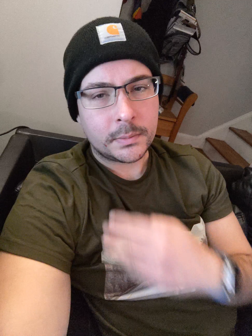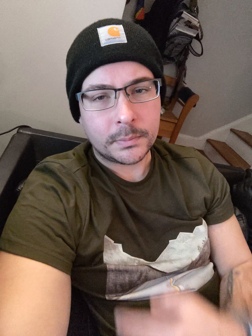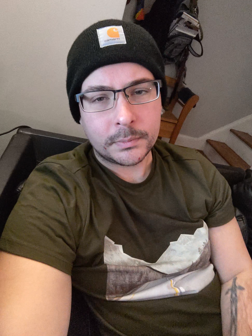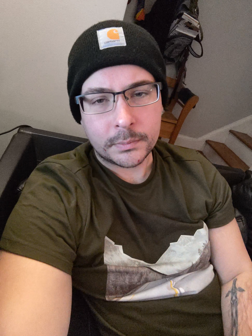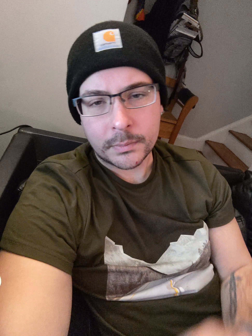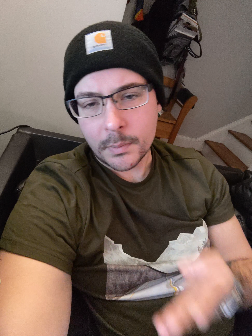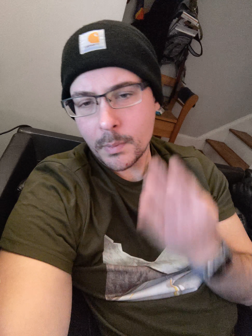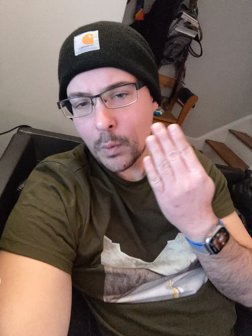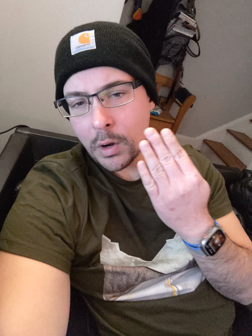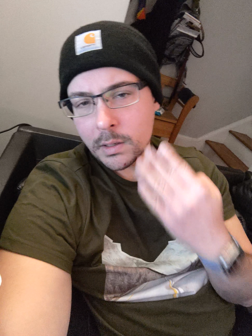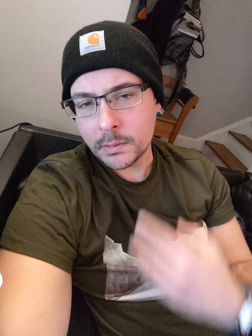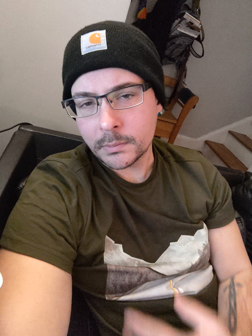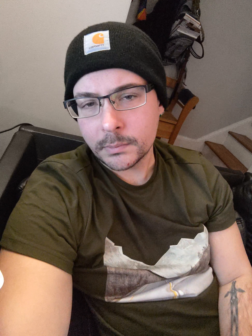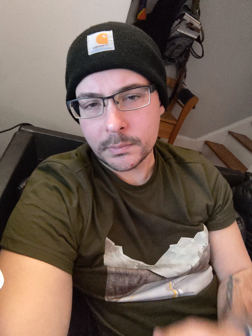morning